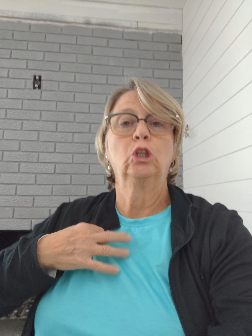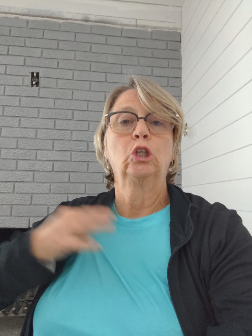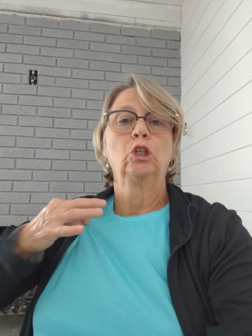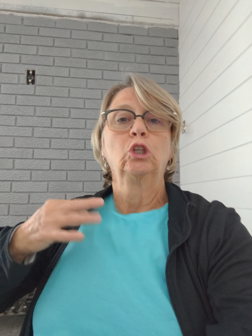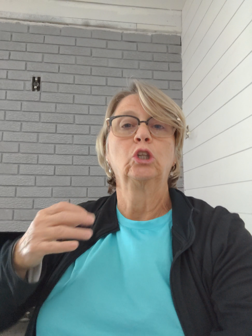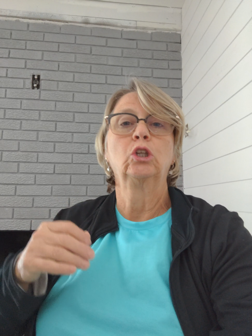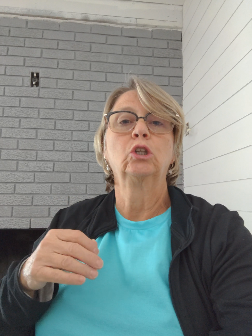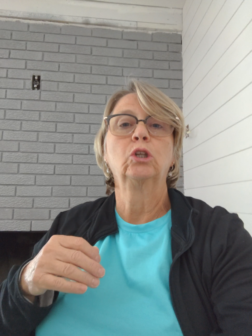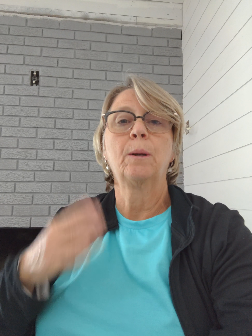shirt